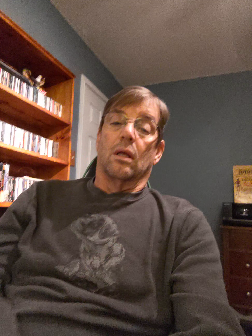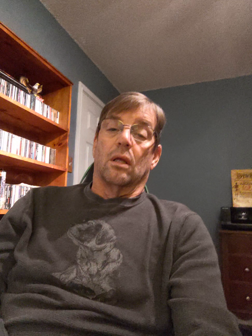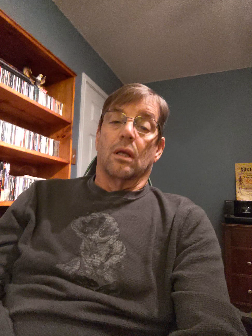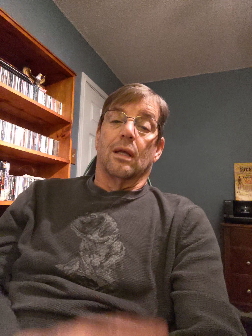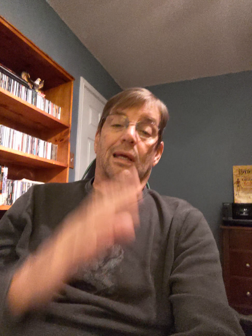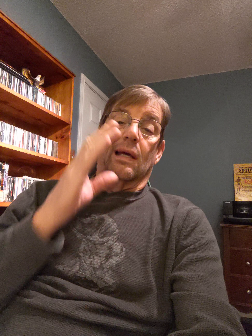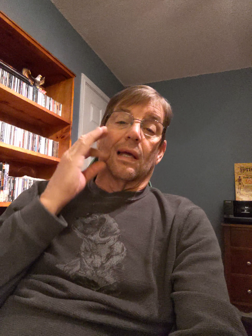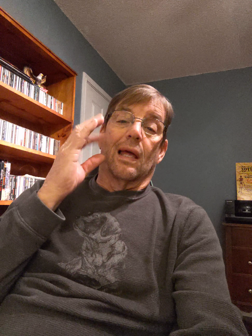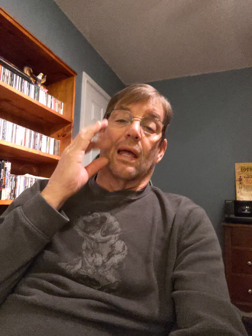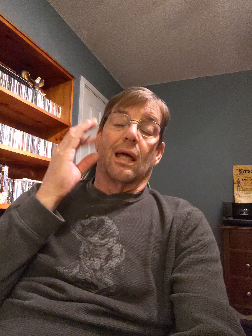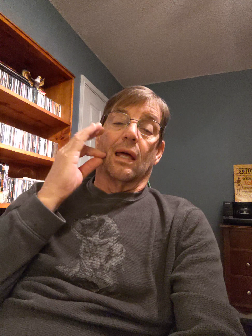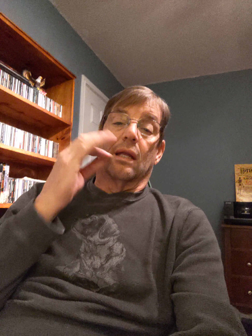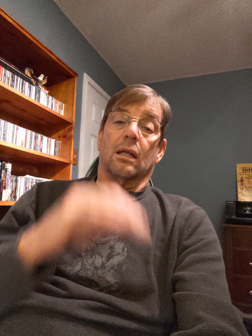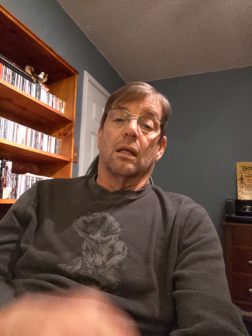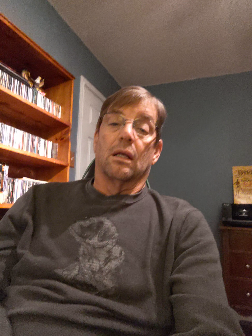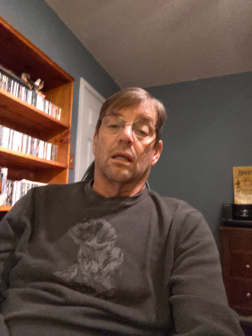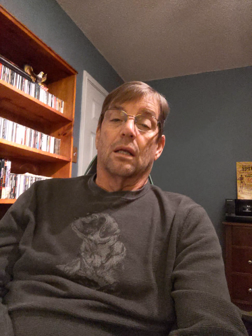cat